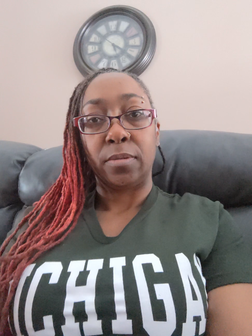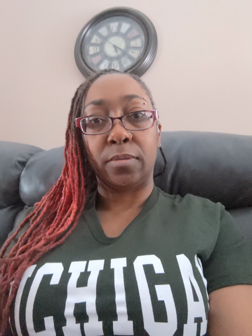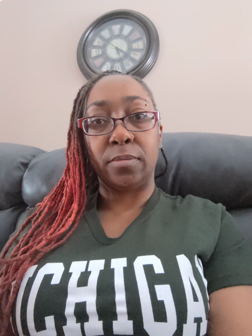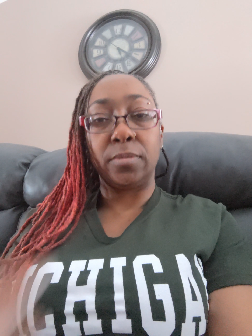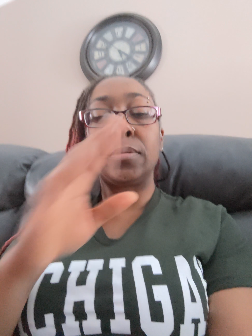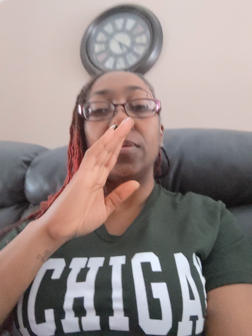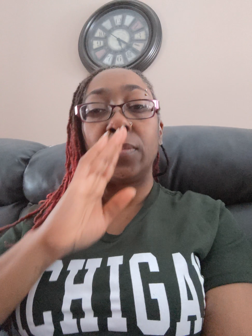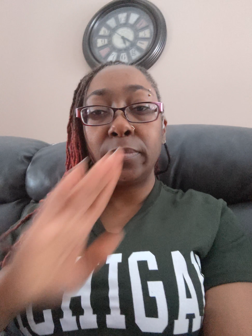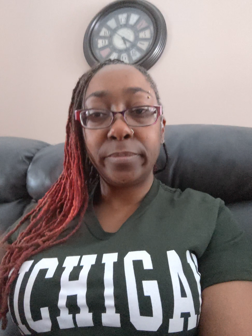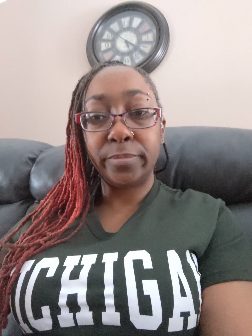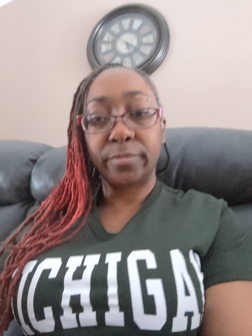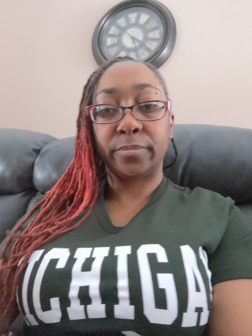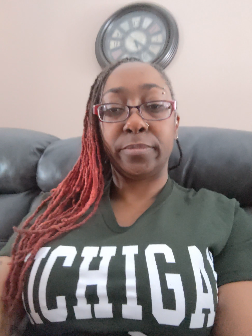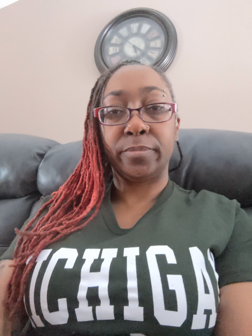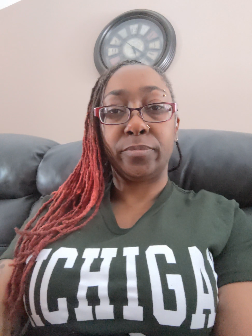quiet